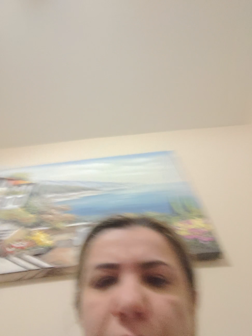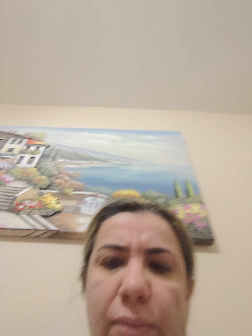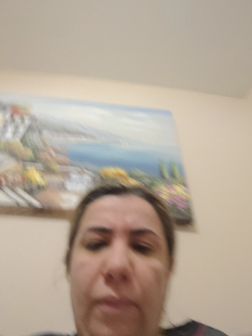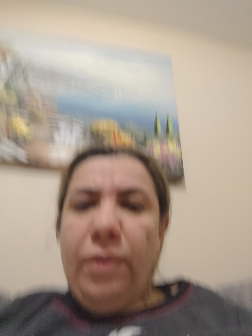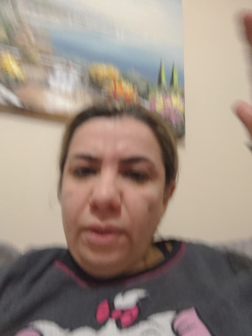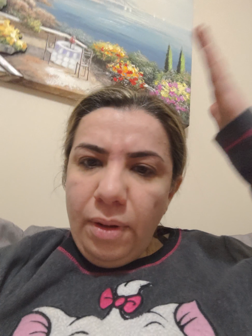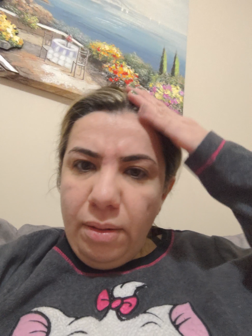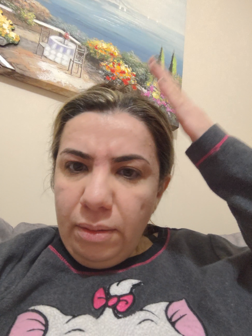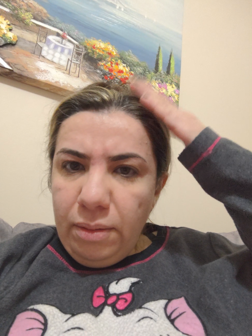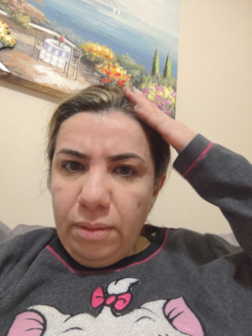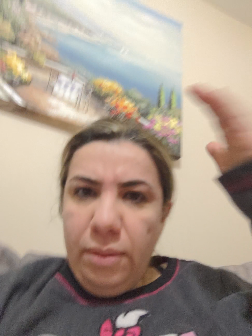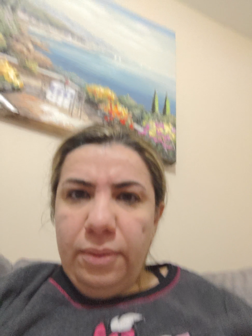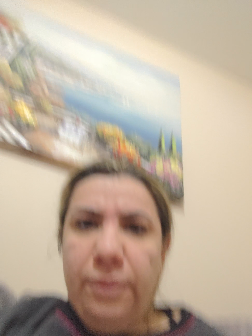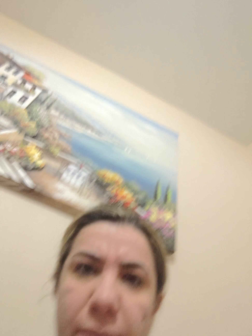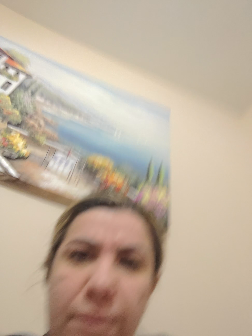hat